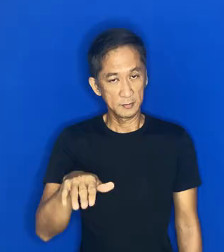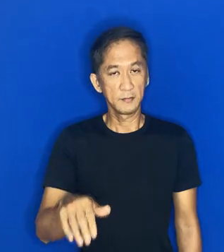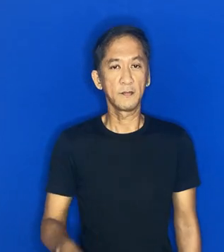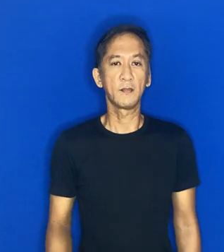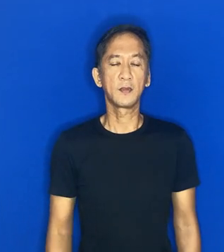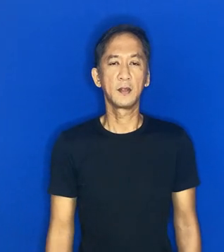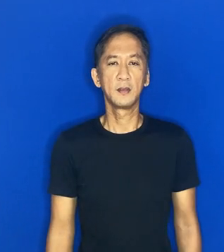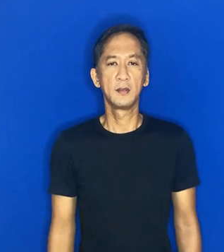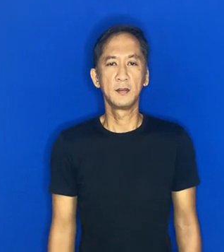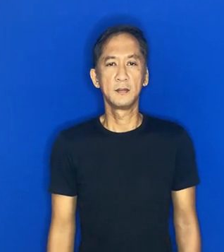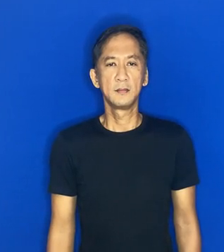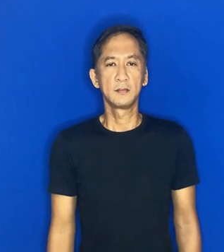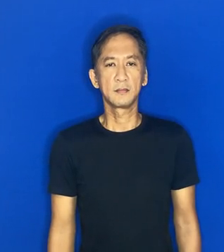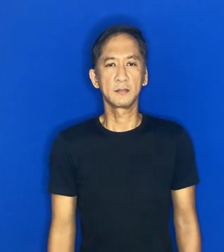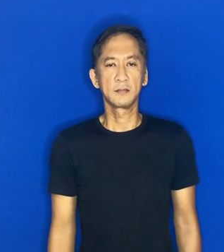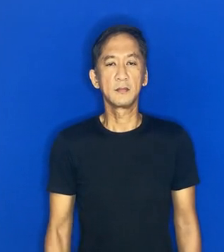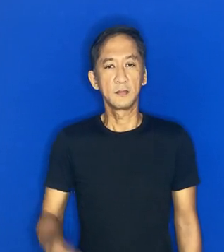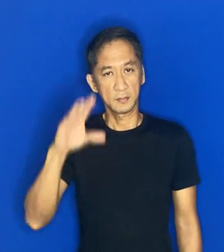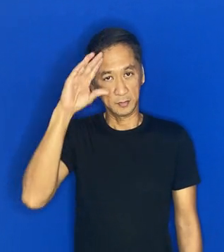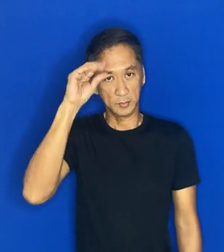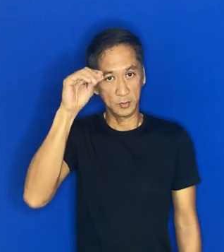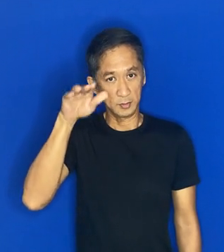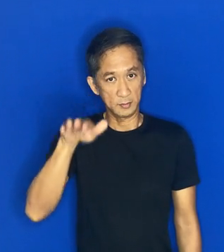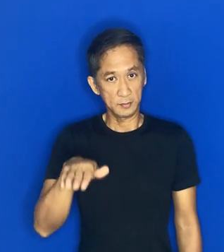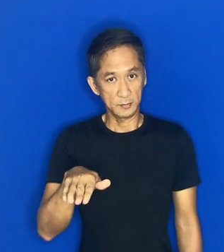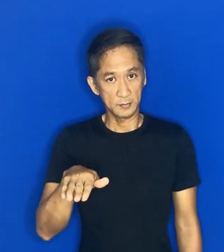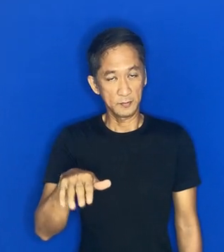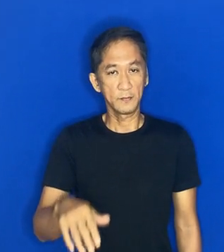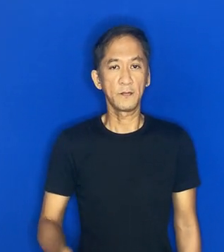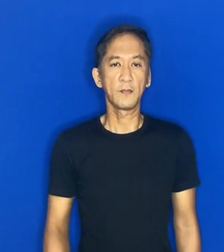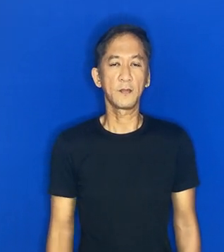boy